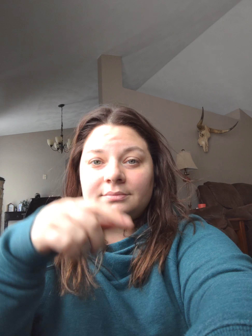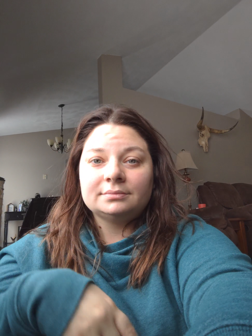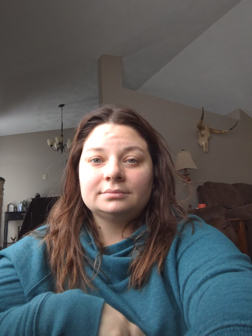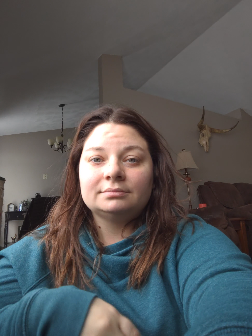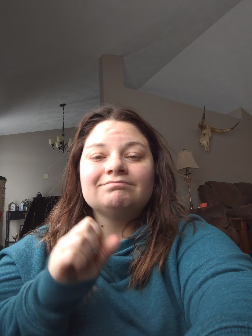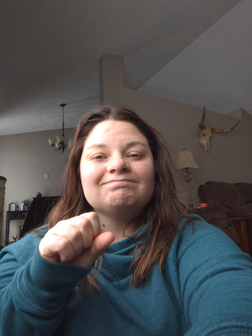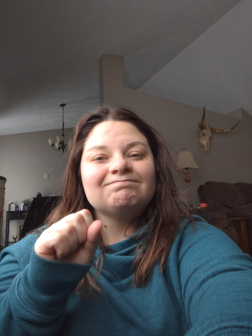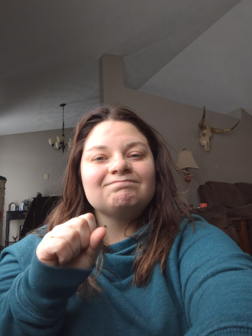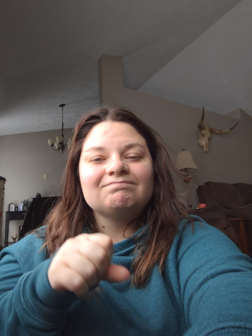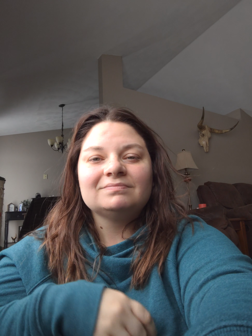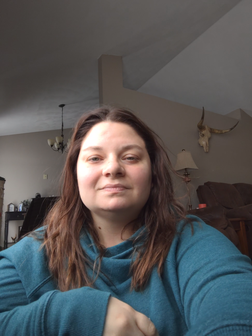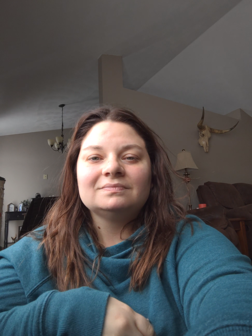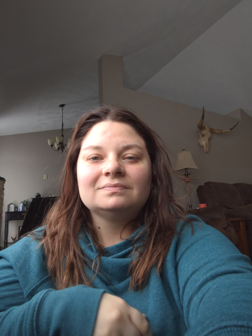yes